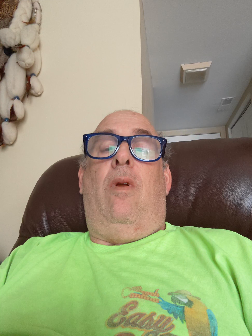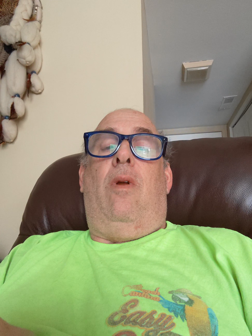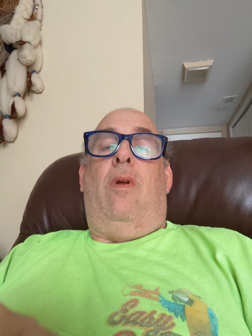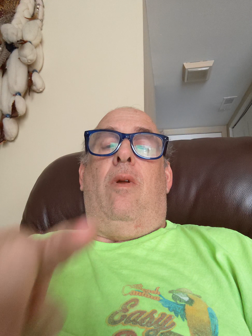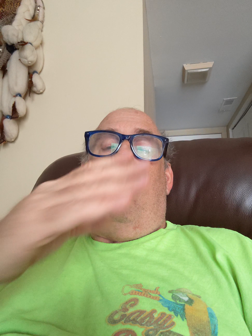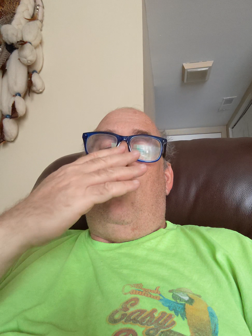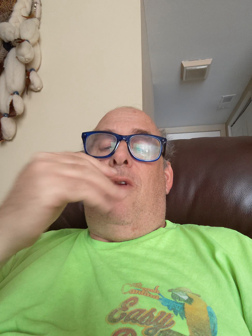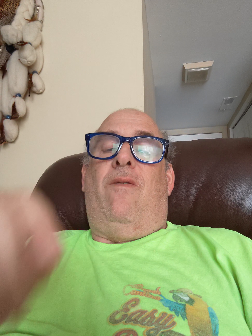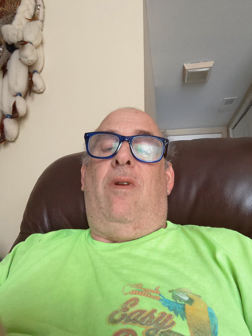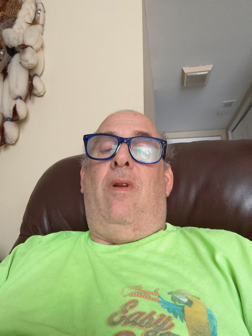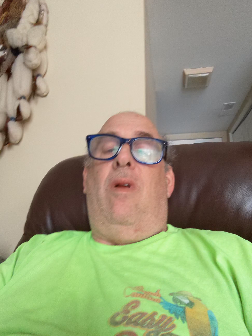wolf